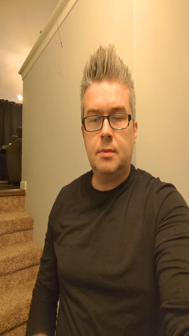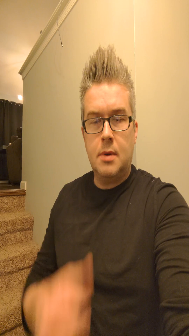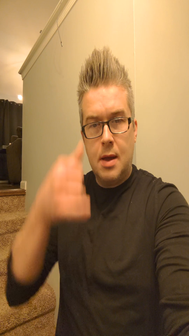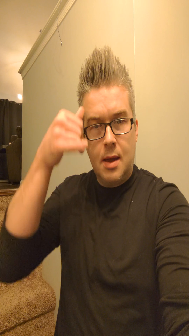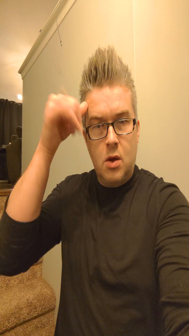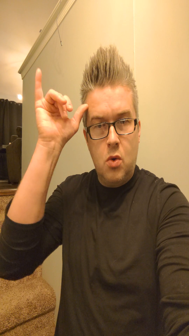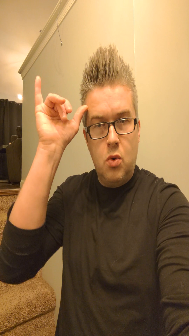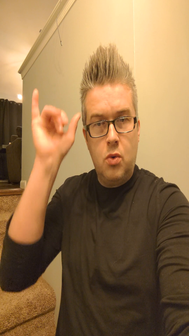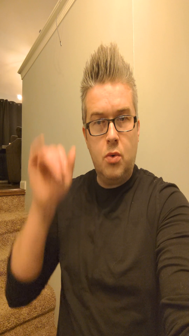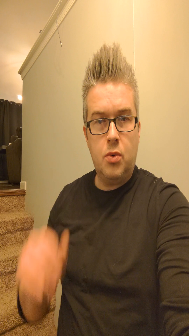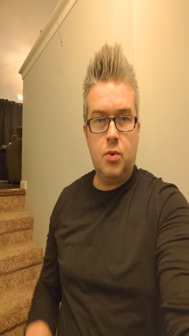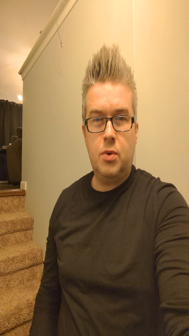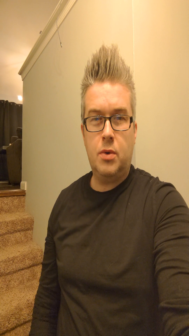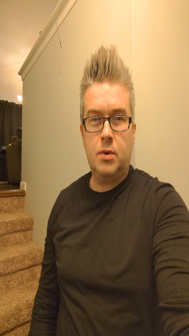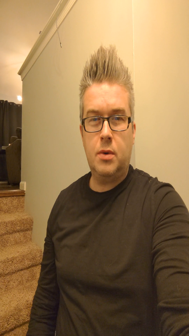cow